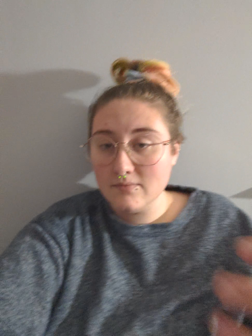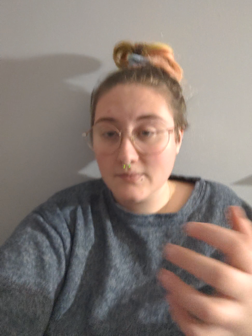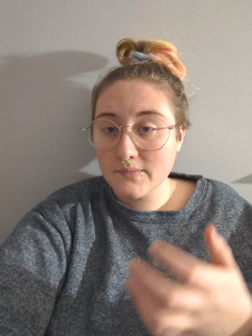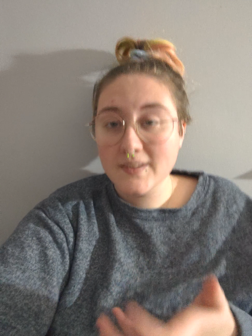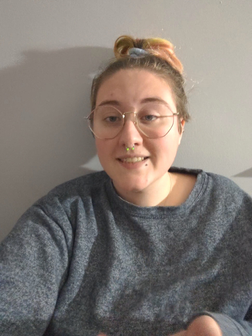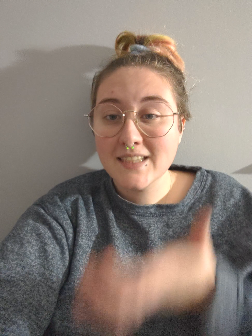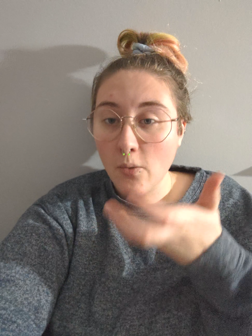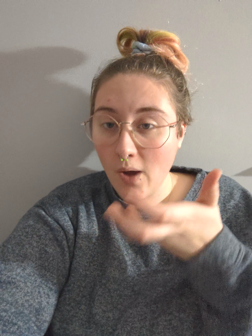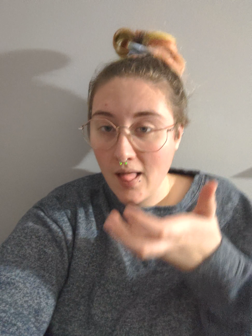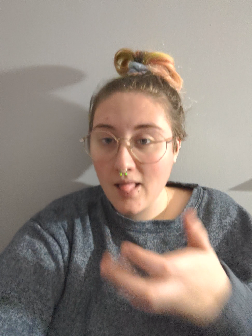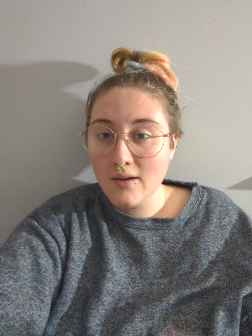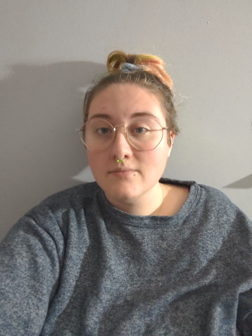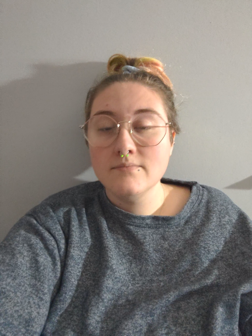cereal